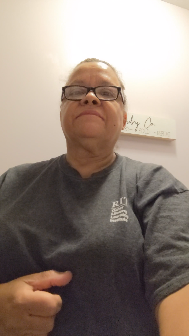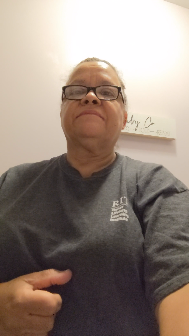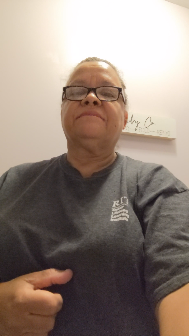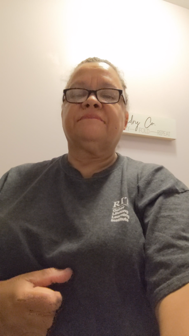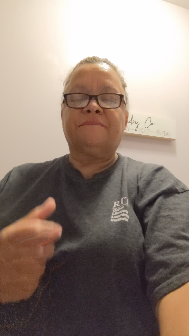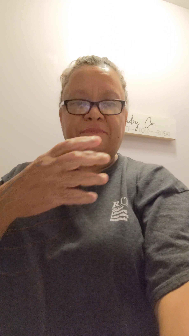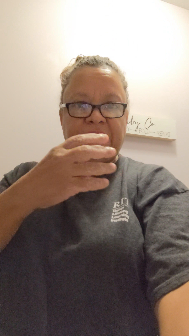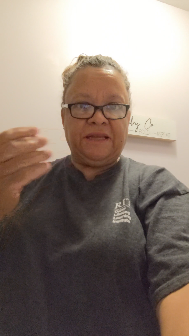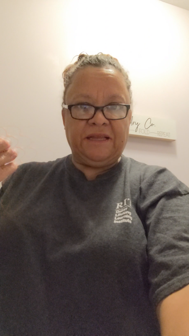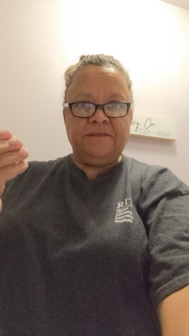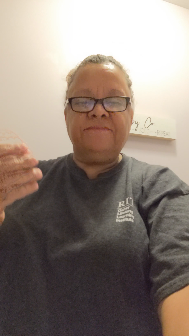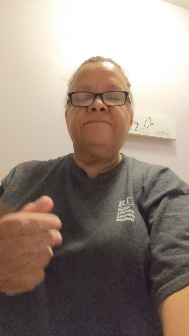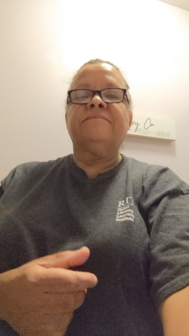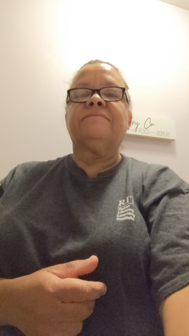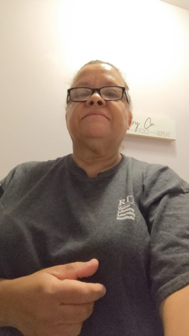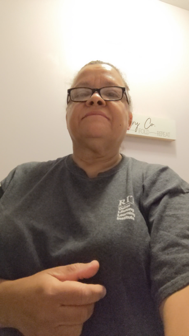and